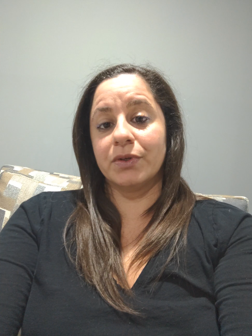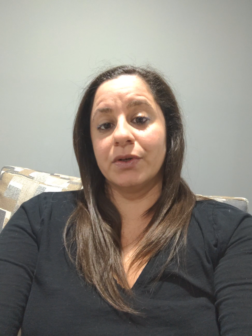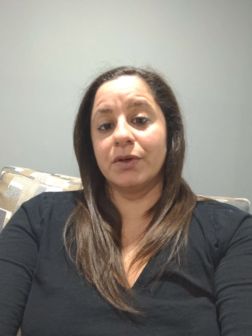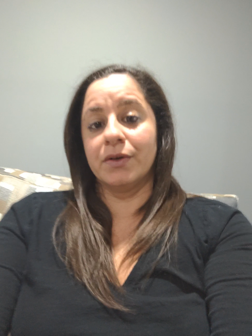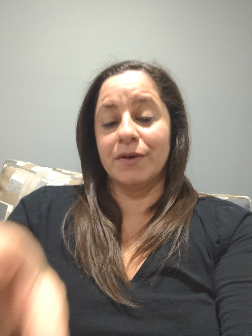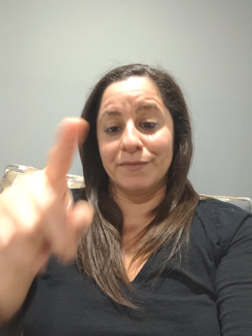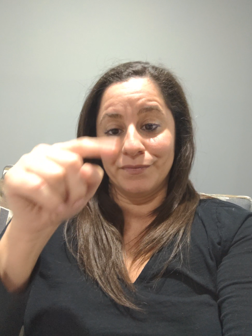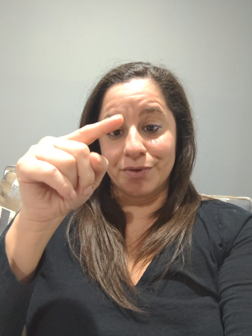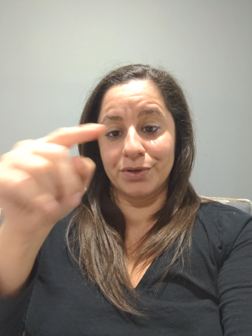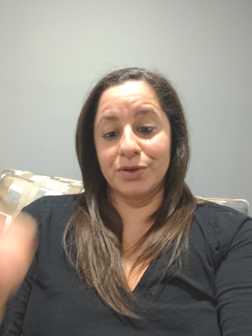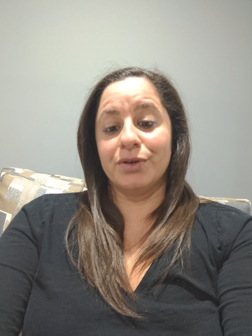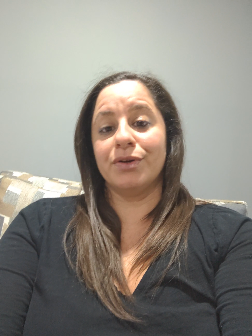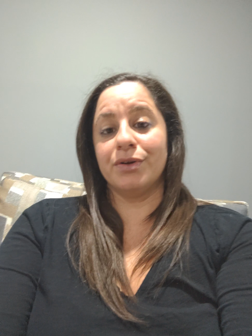finger